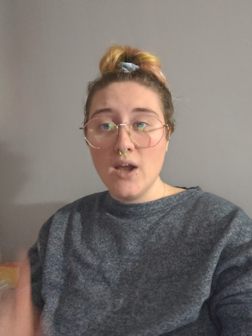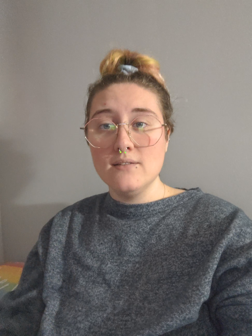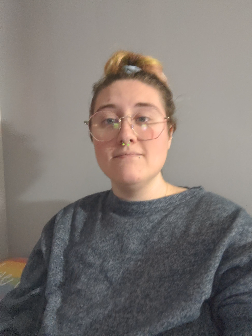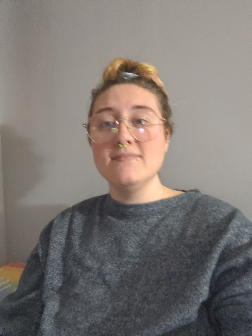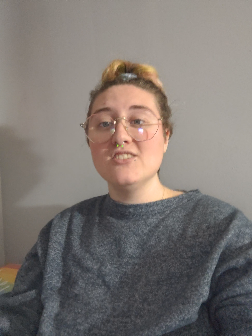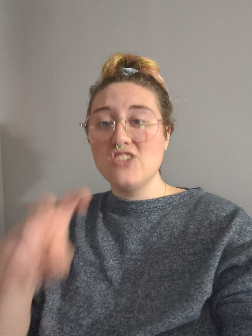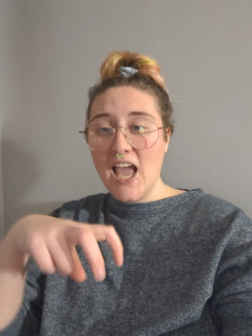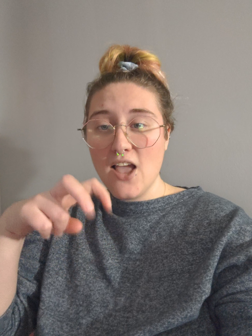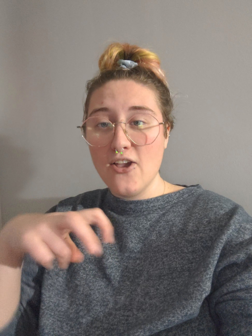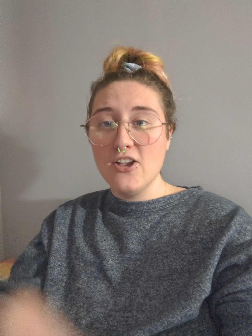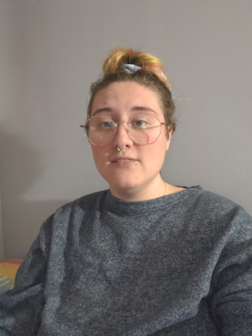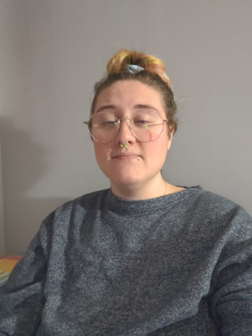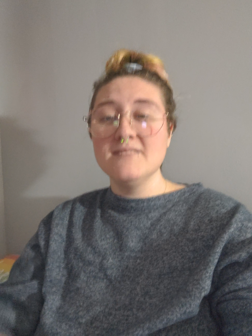chair